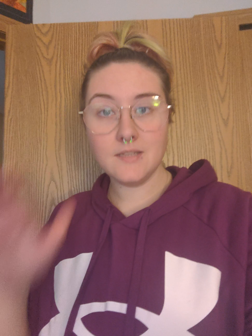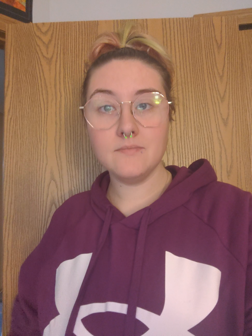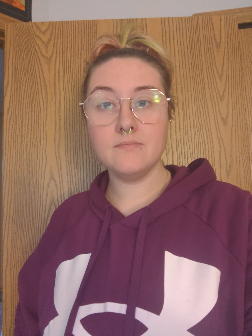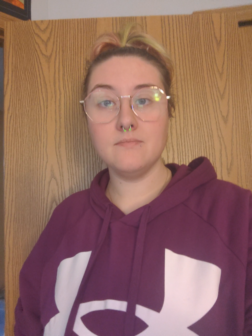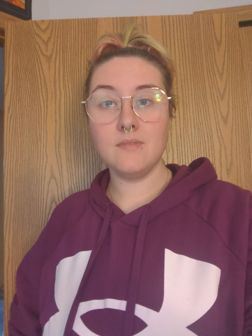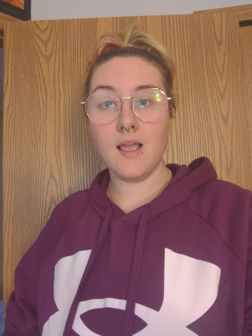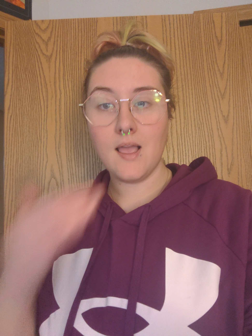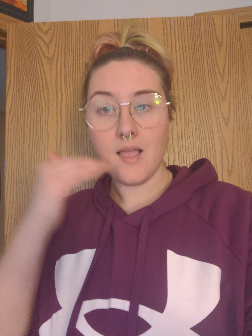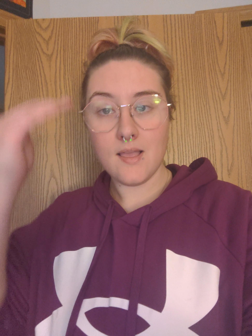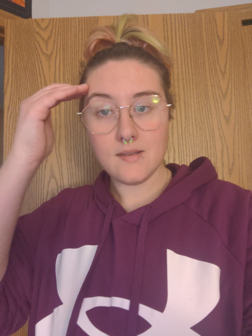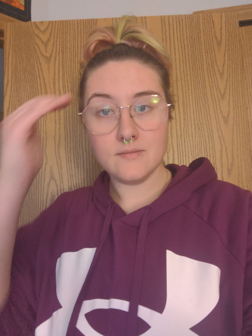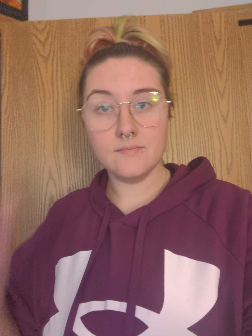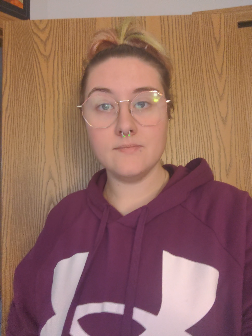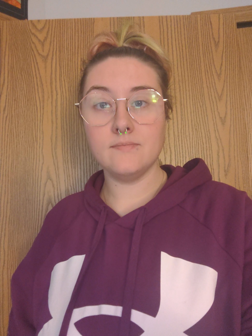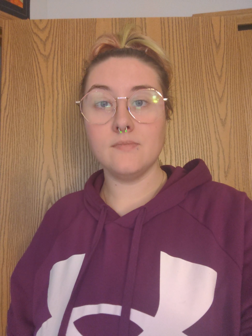head